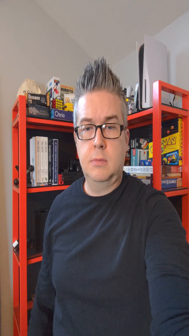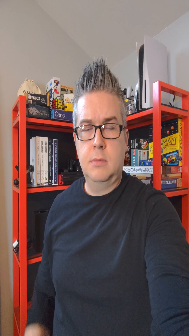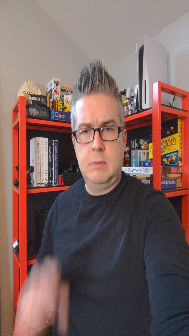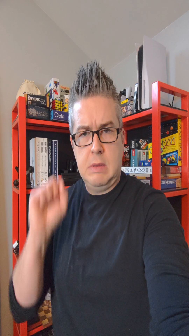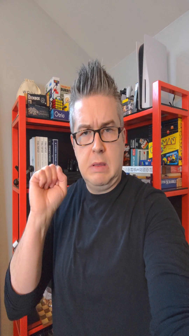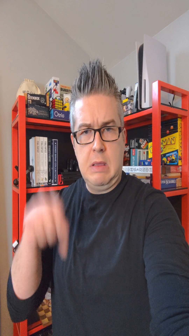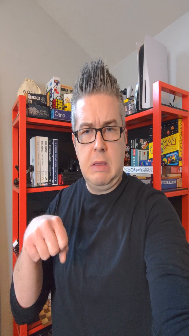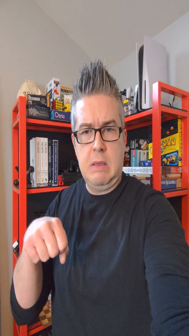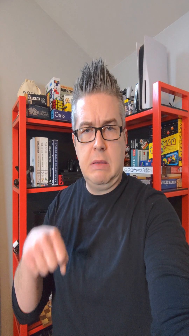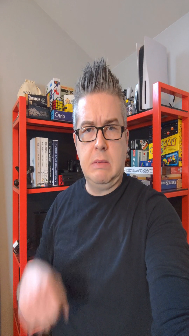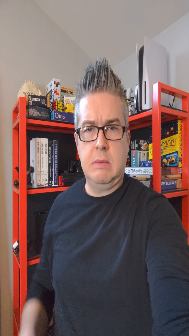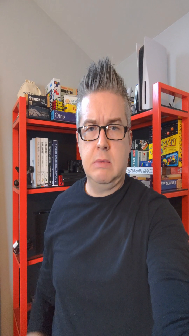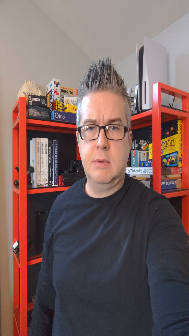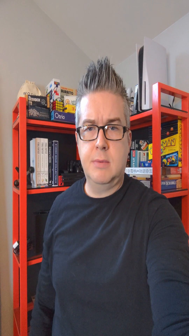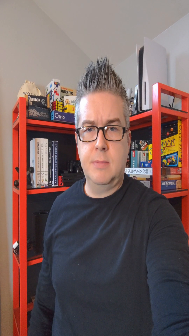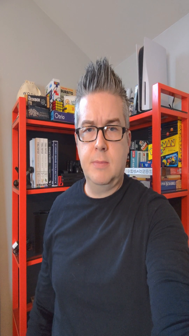can